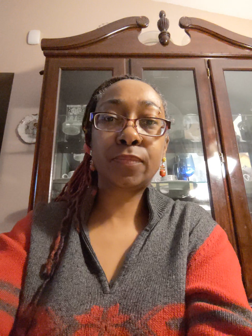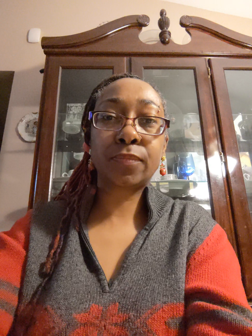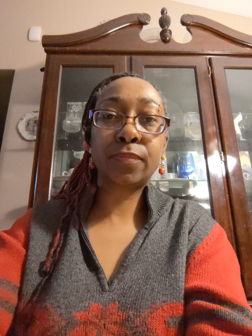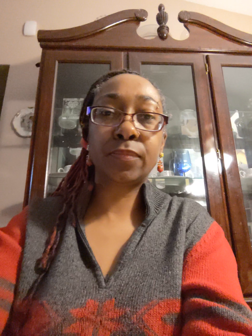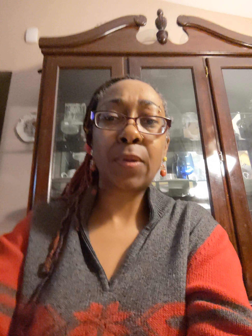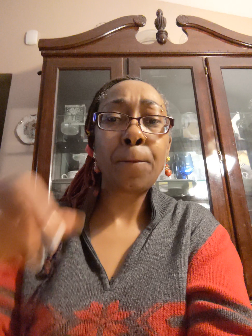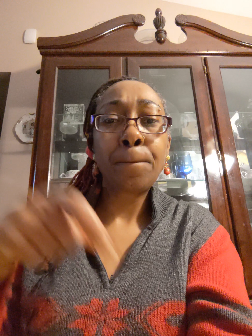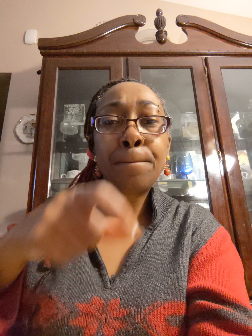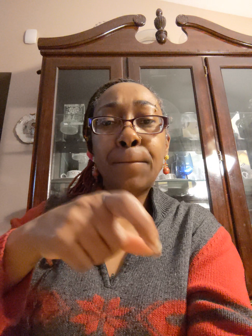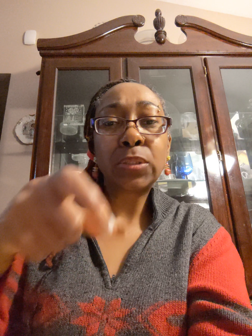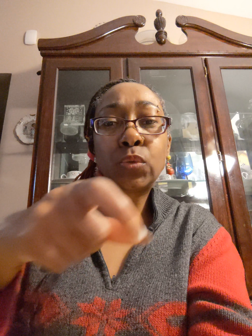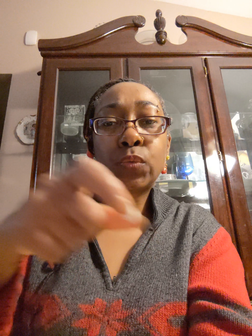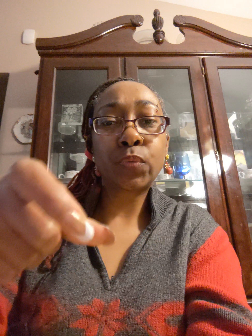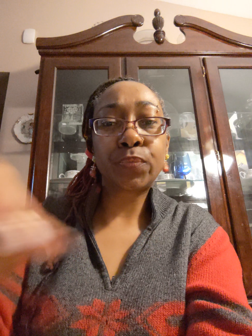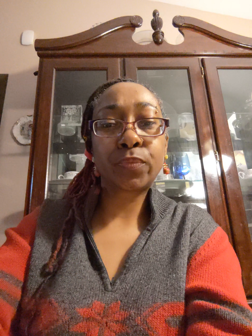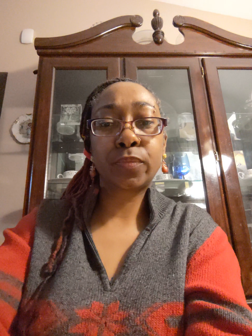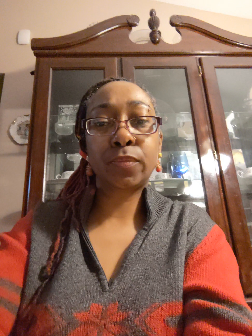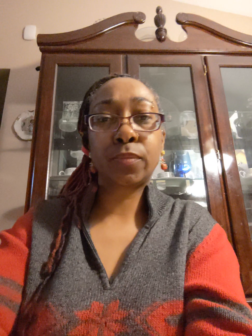puzzle